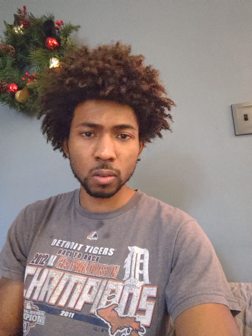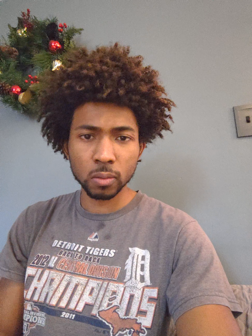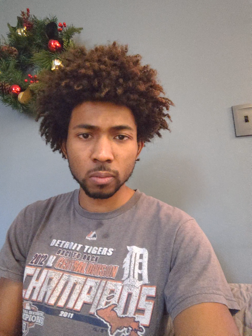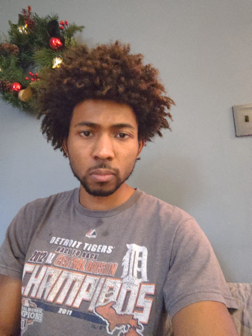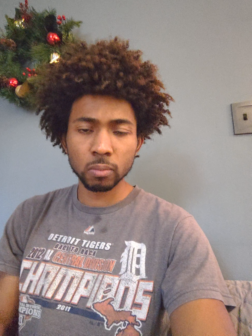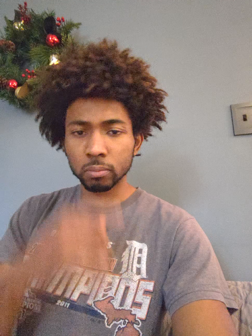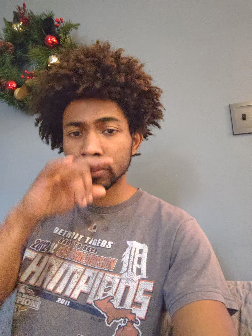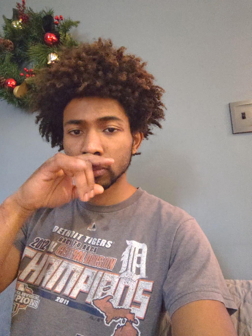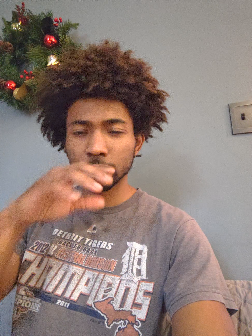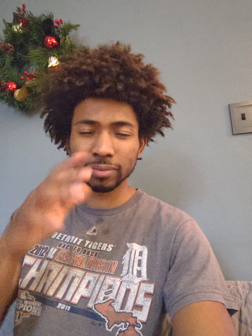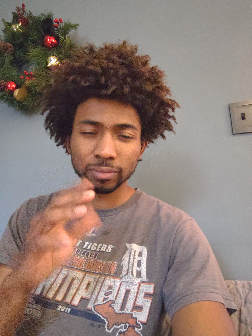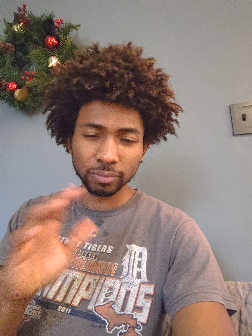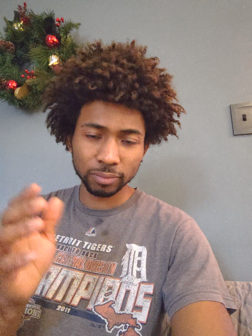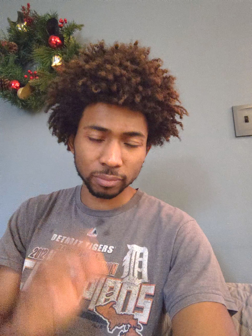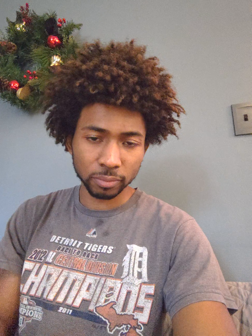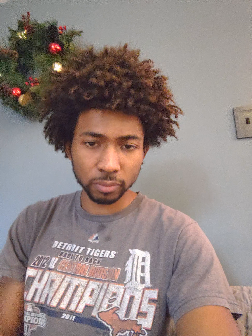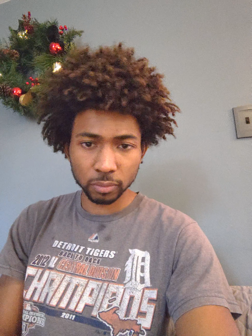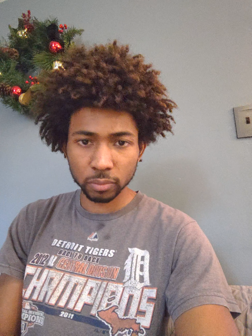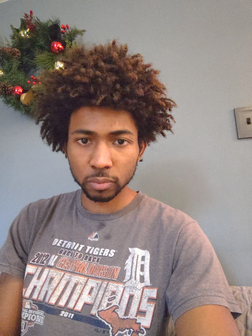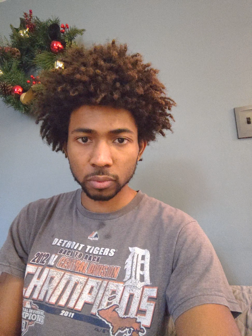noisy